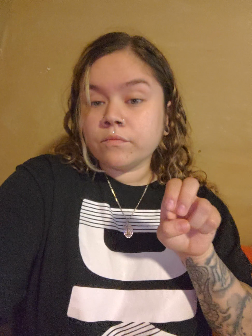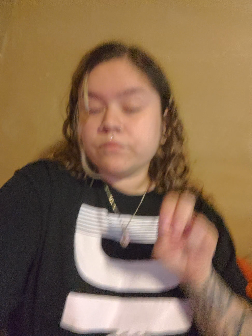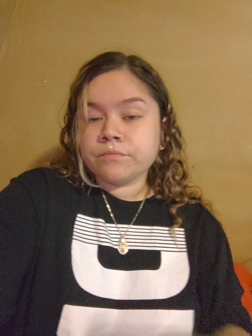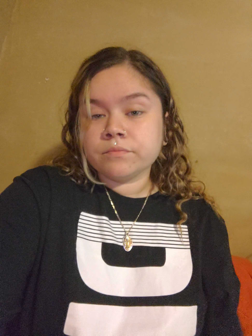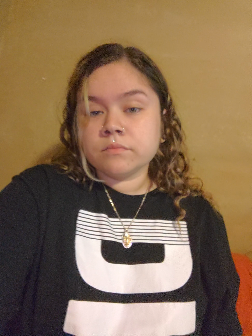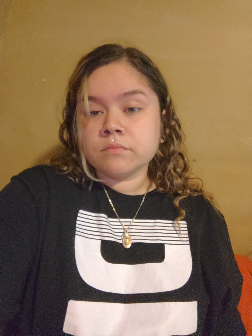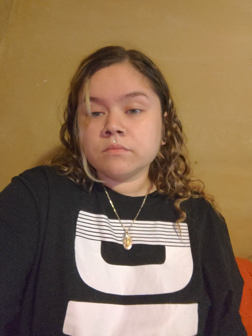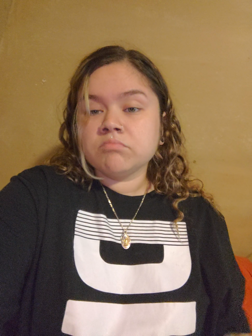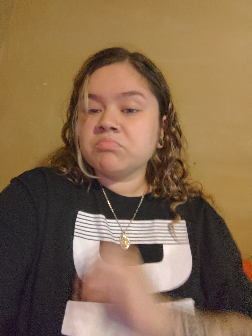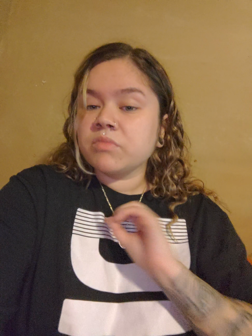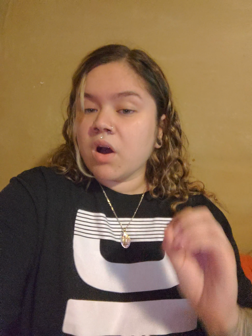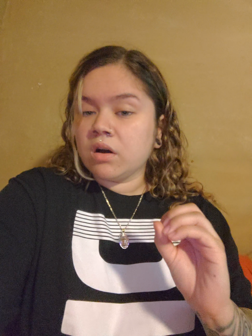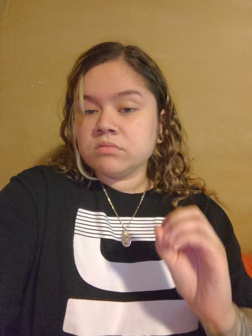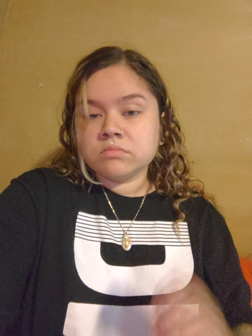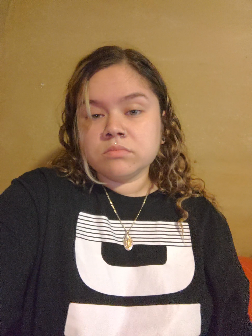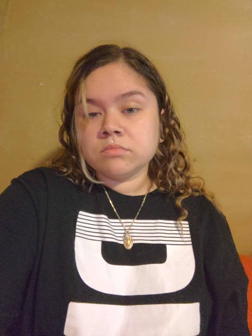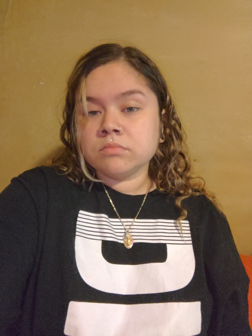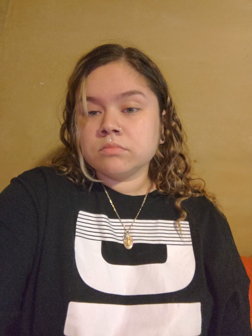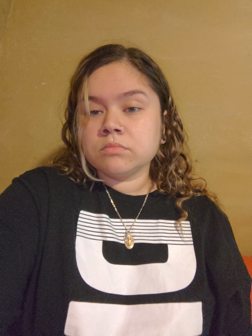none